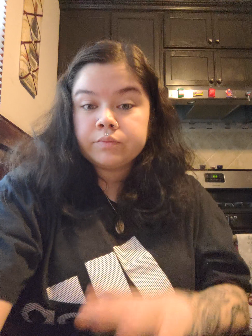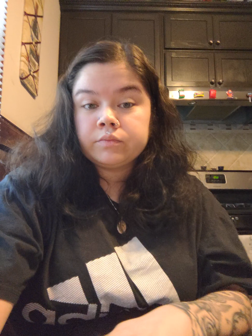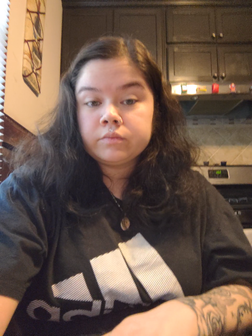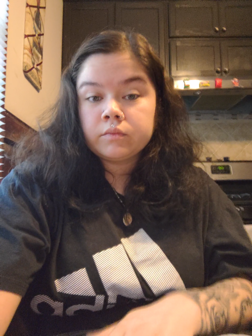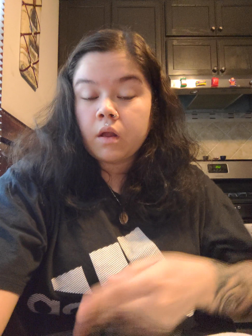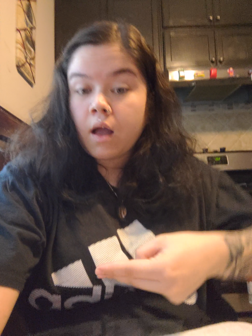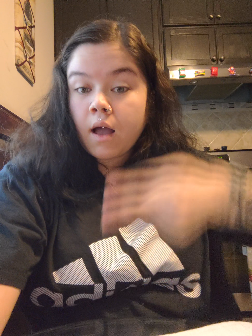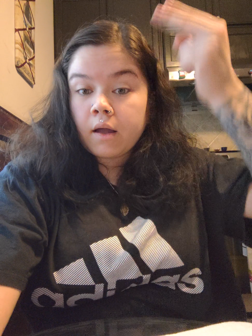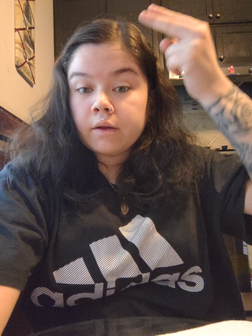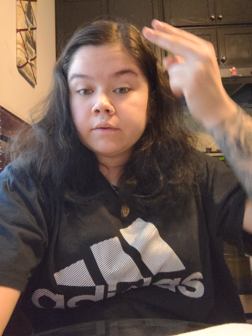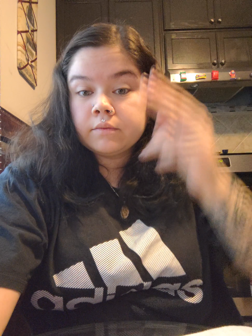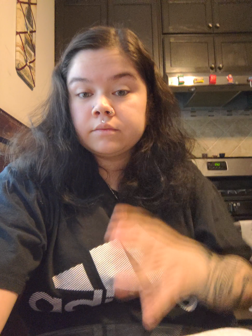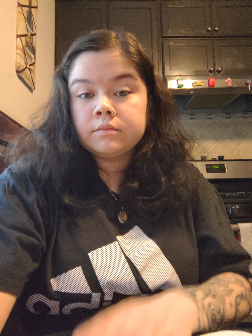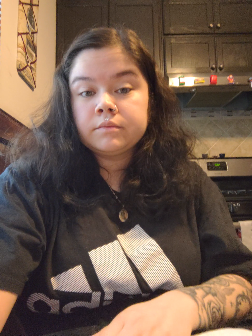high